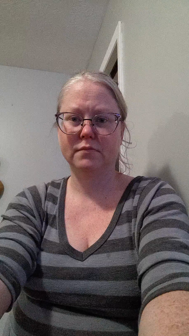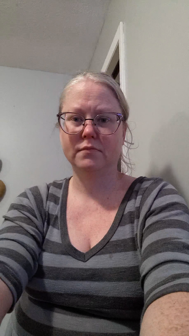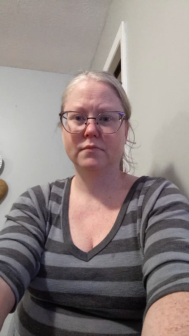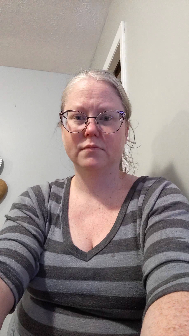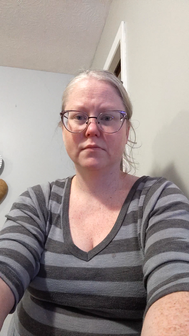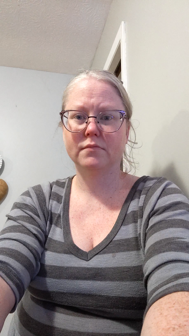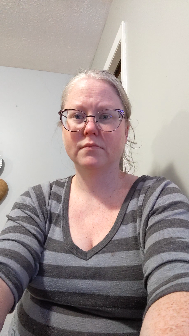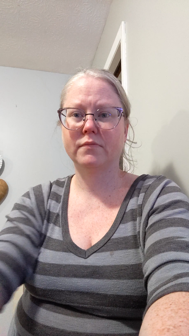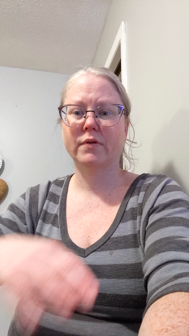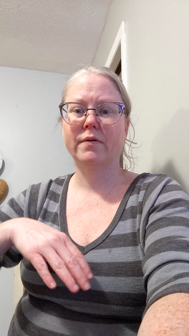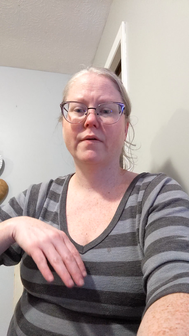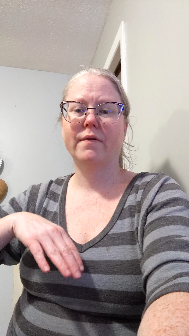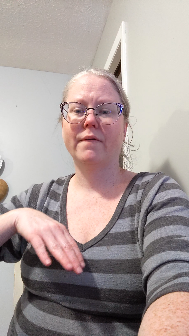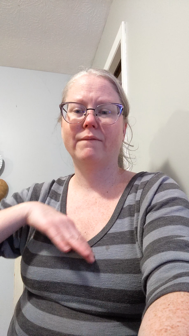full